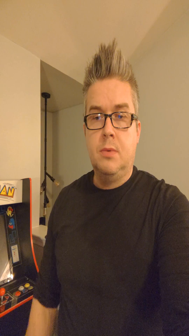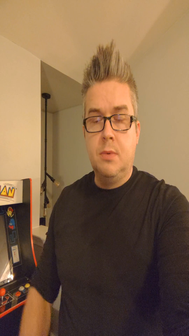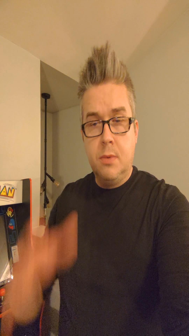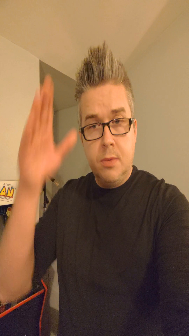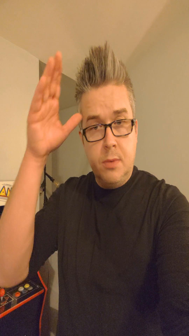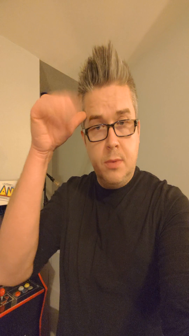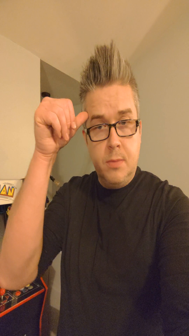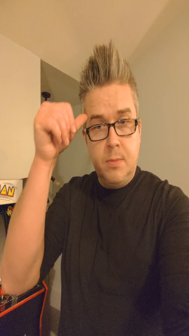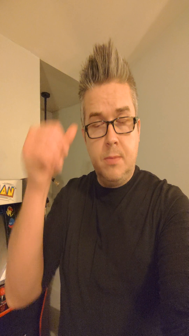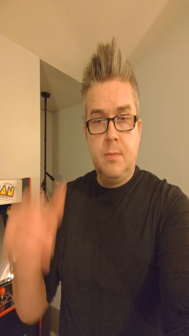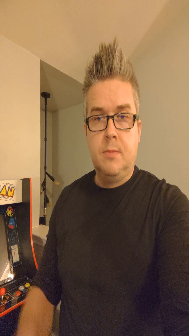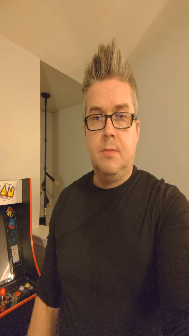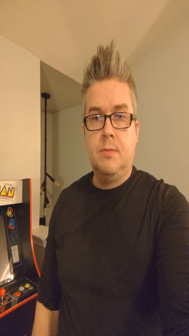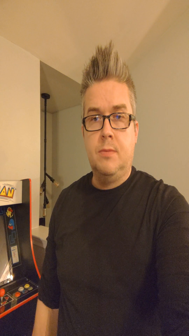donkey